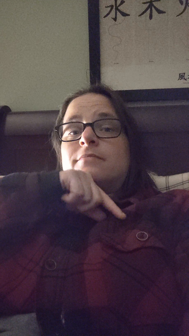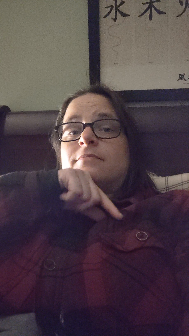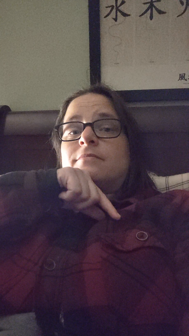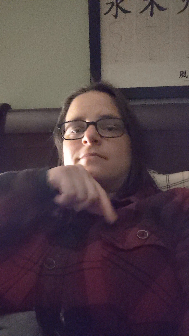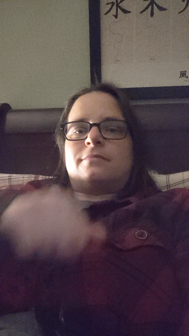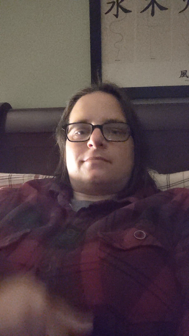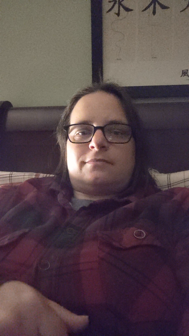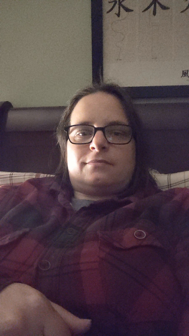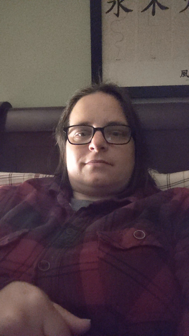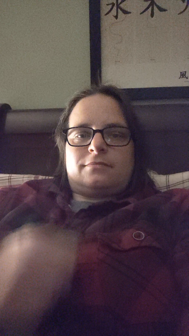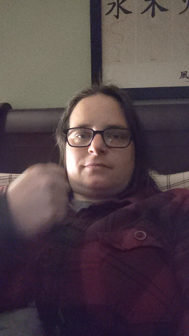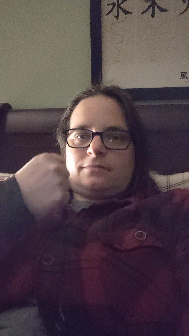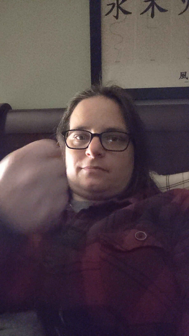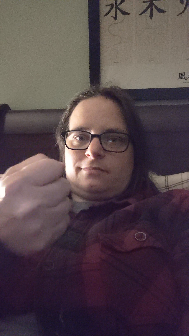drive